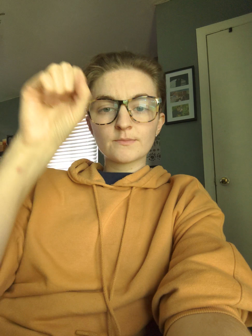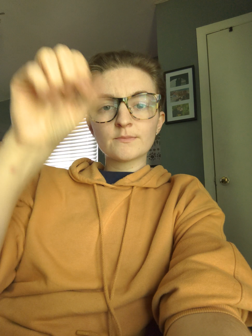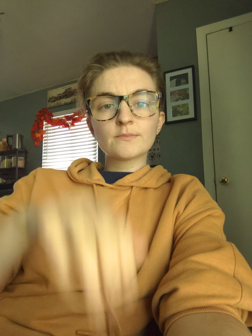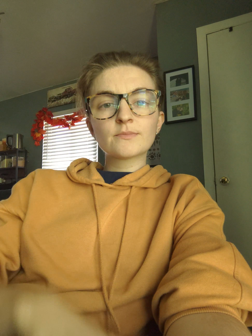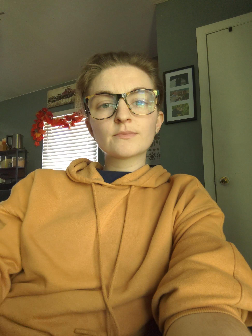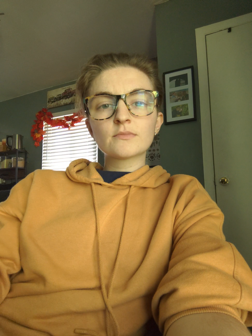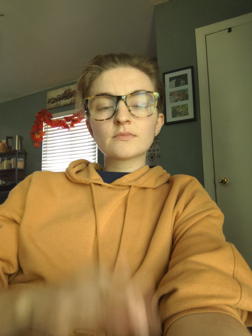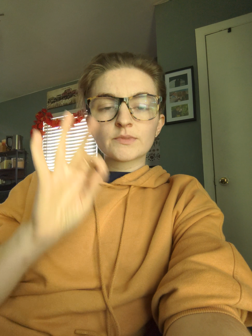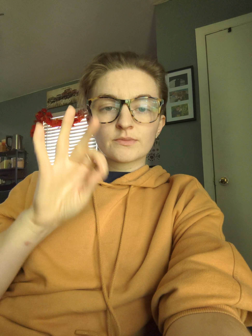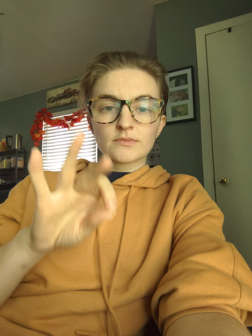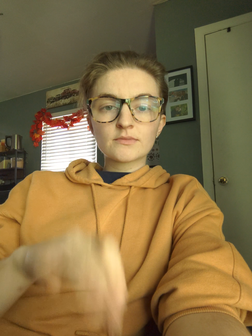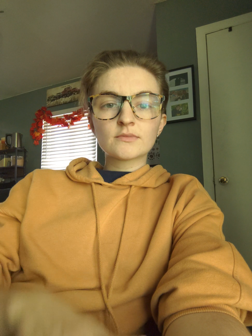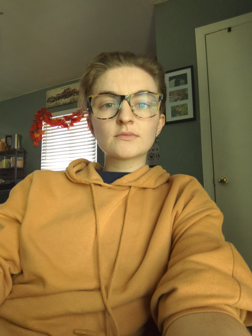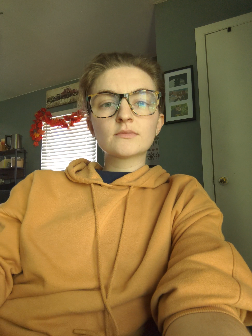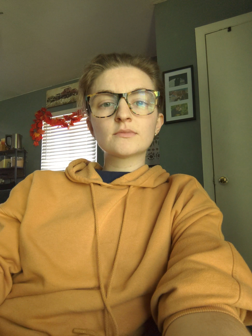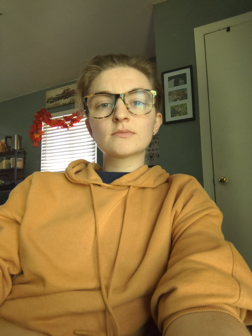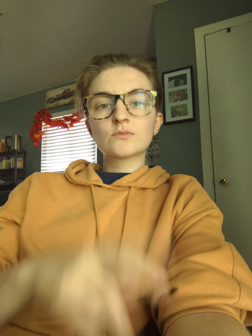fit